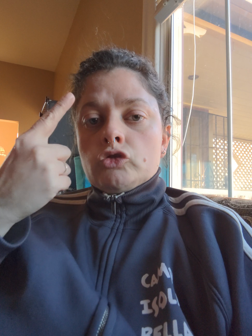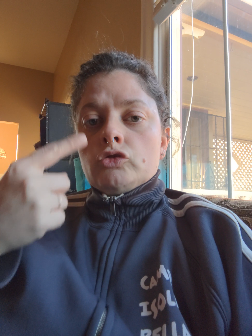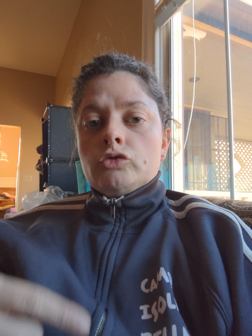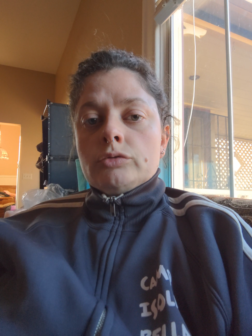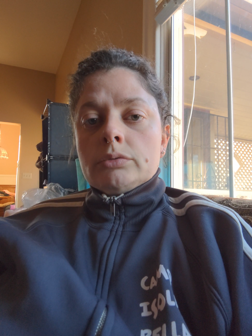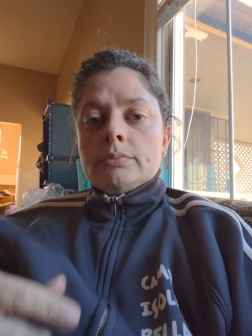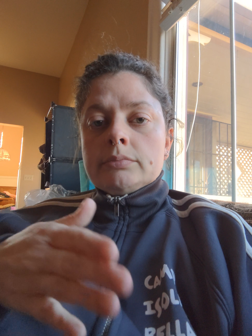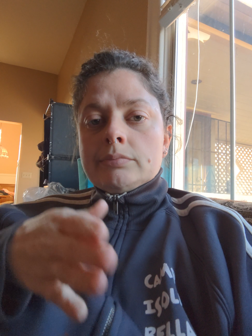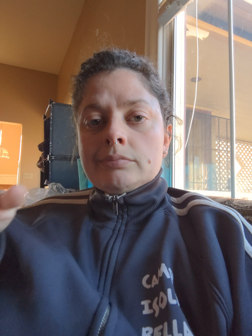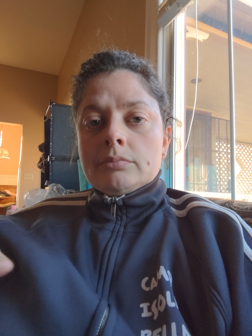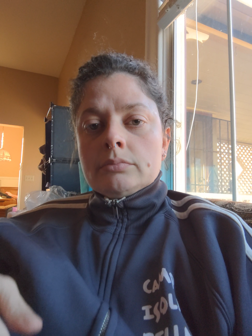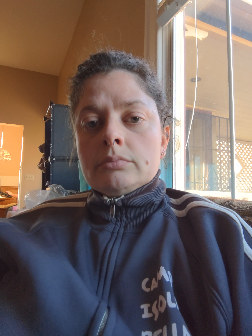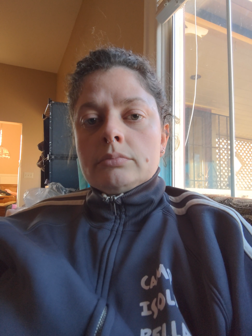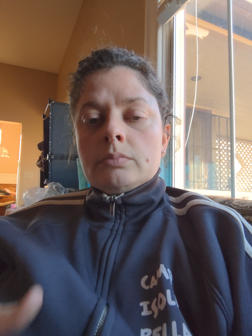beside